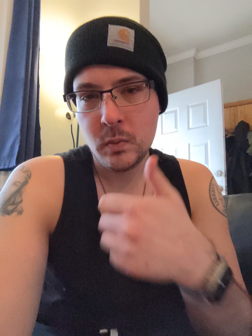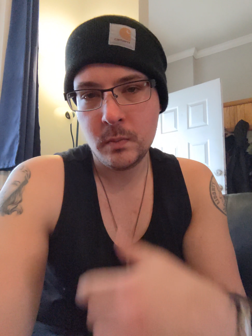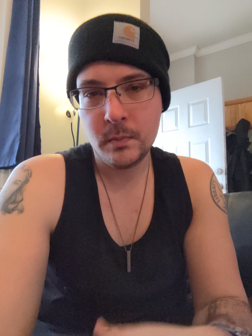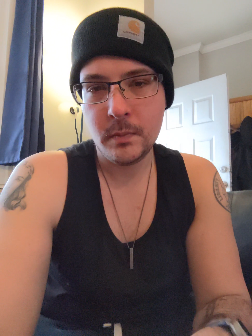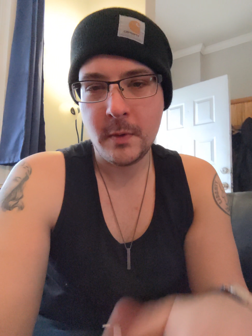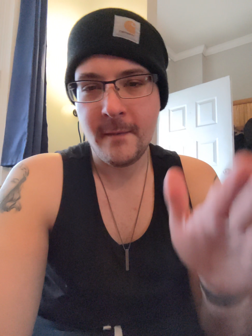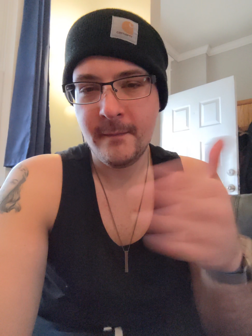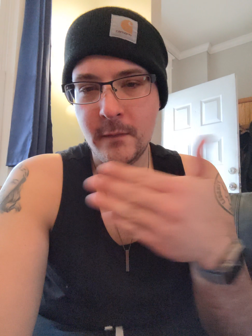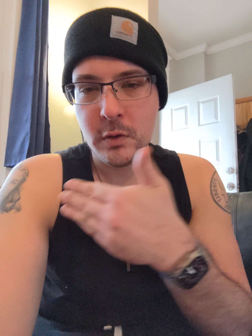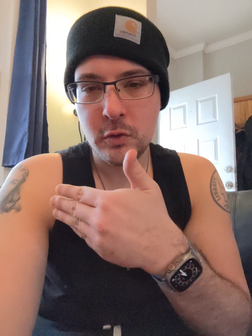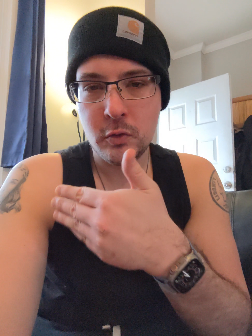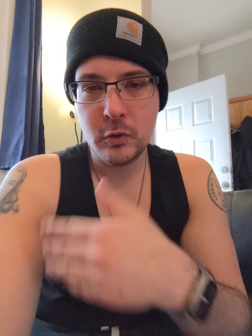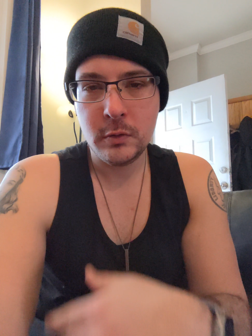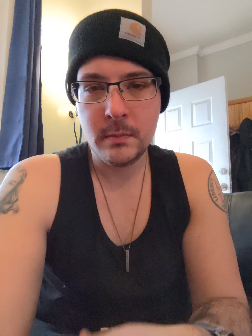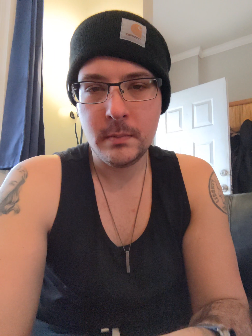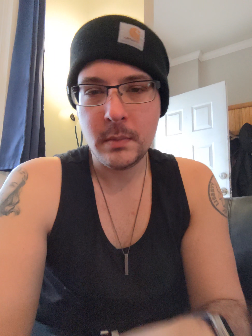fish